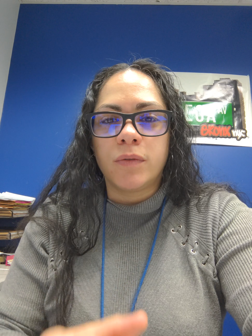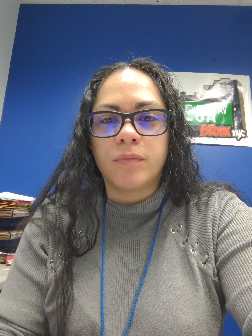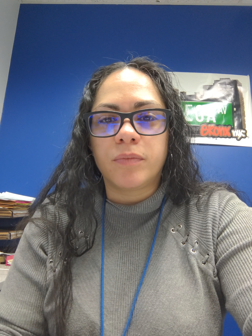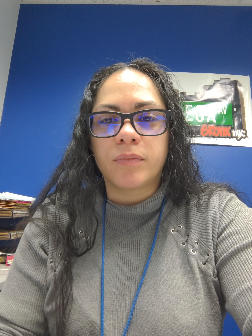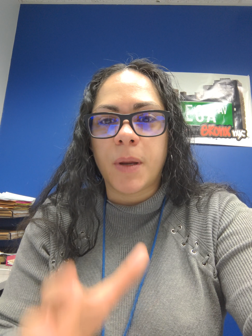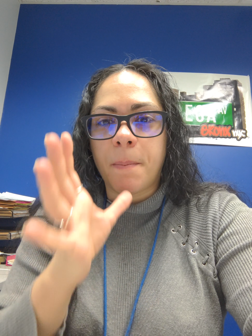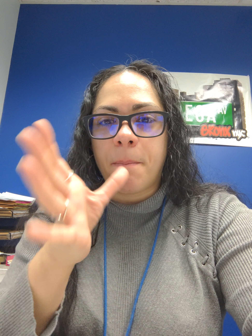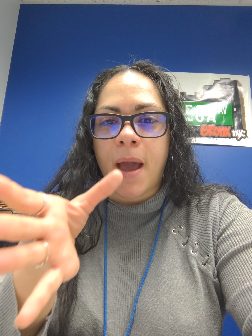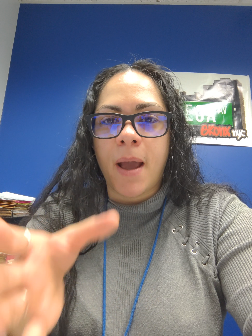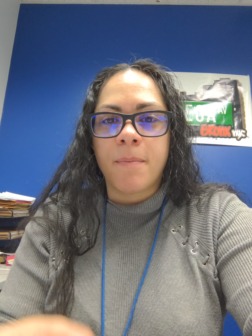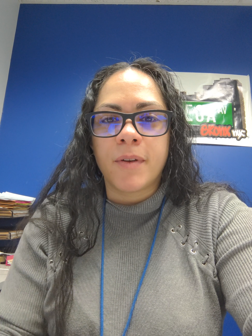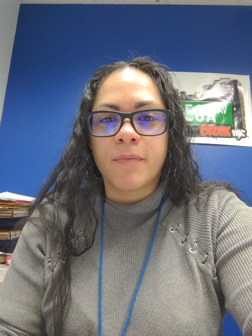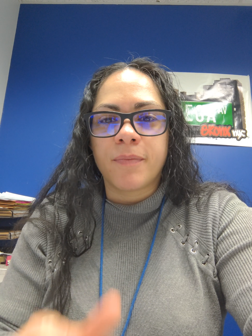mom